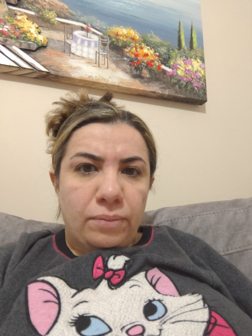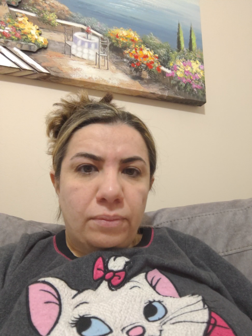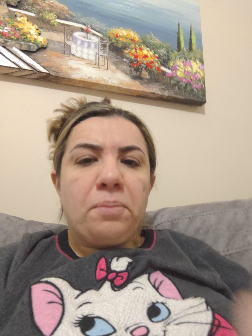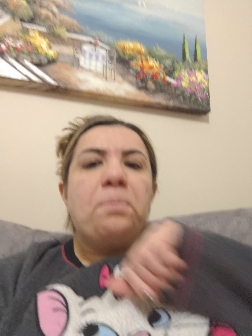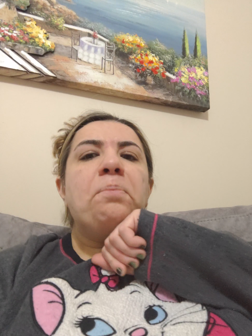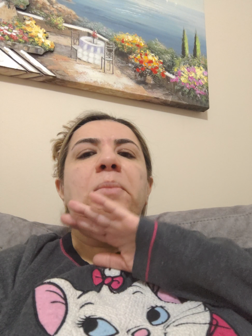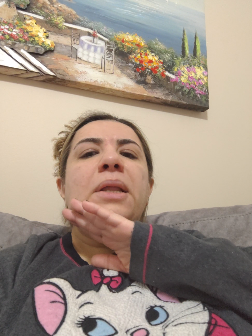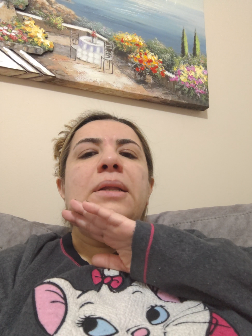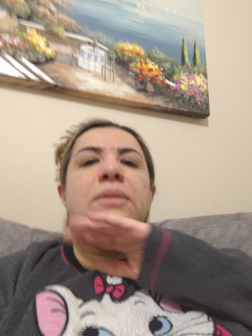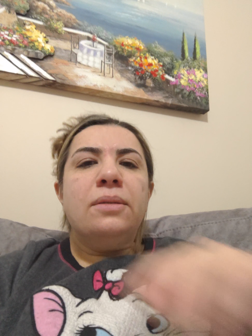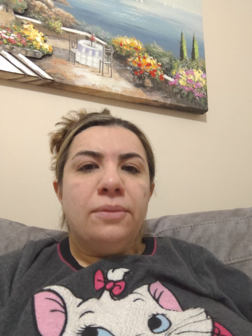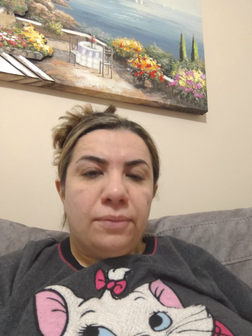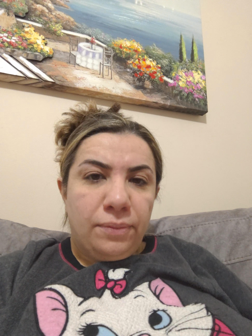pig